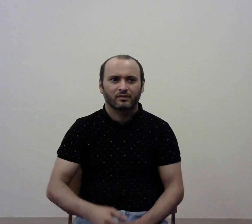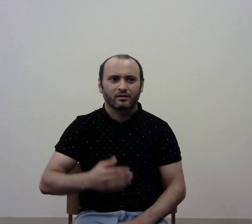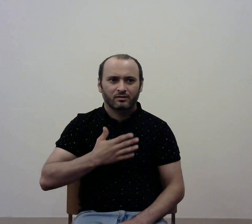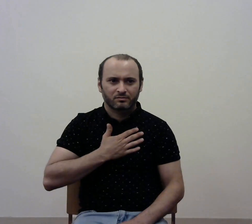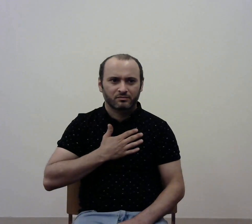mən